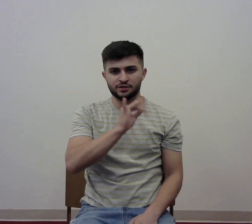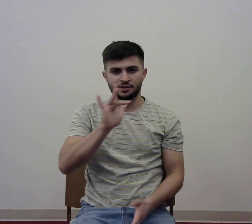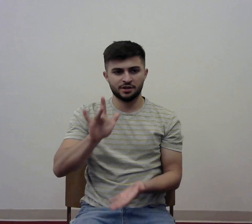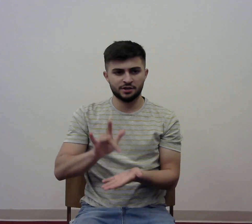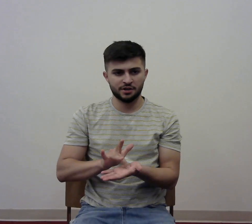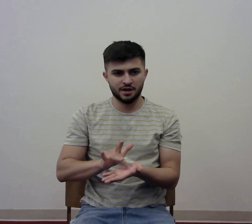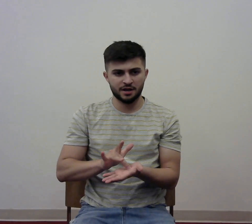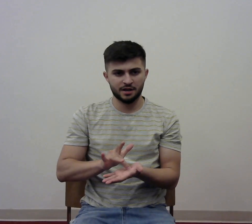səhər